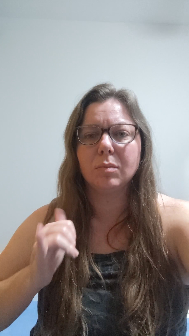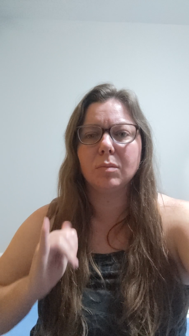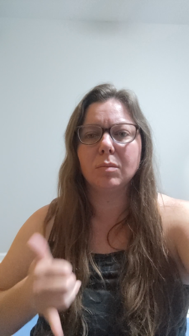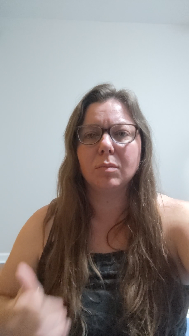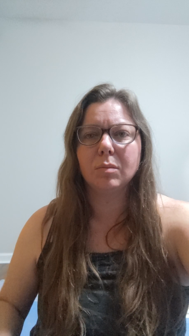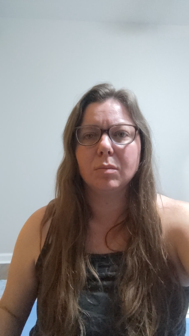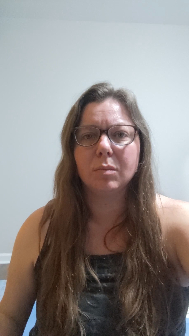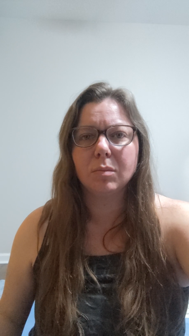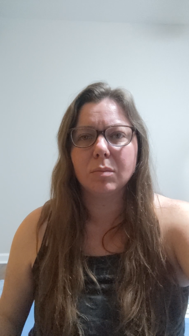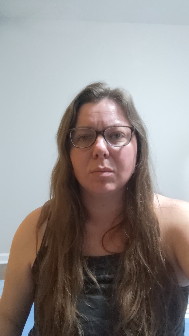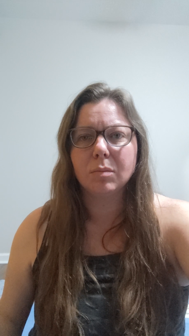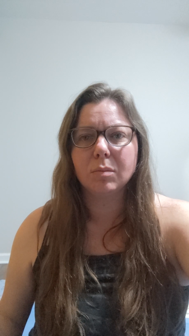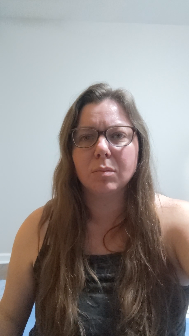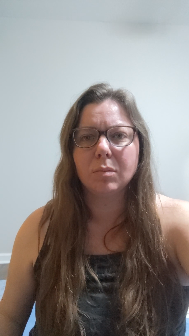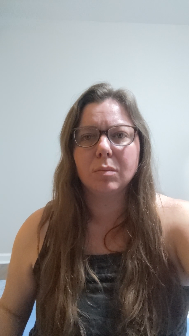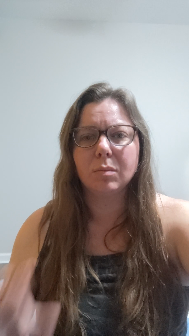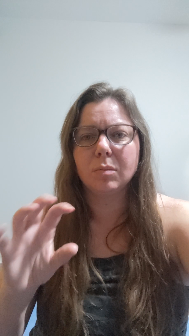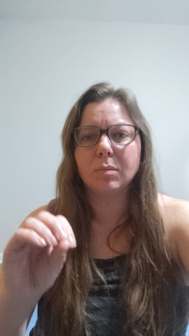bite